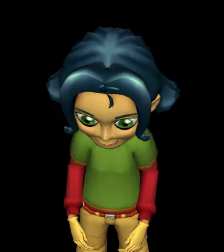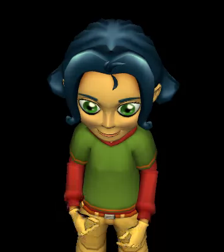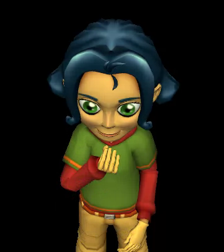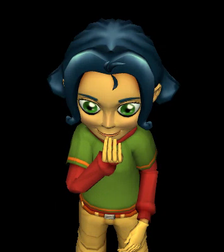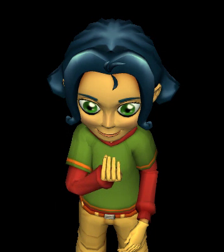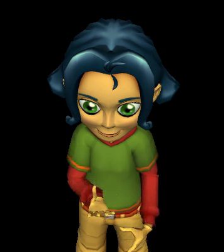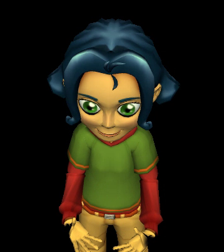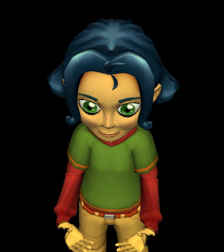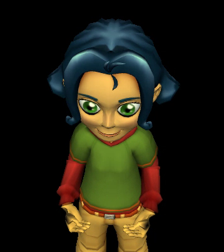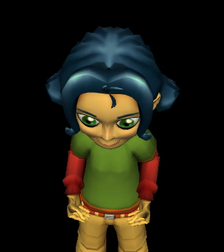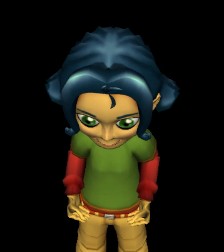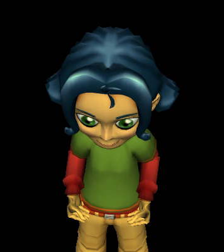مرحبا